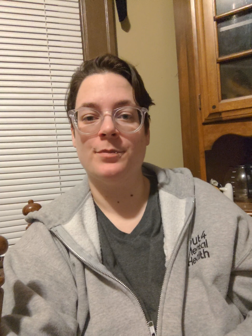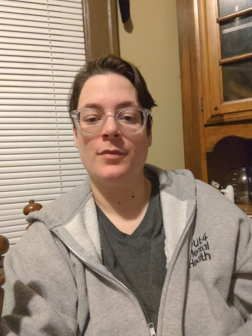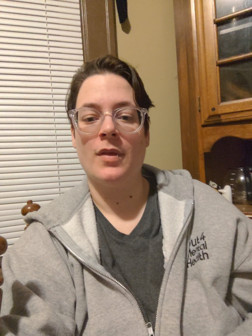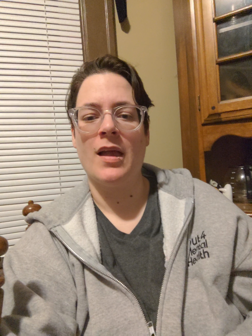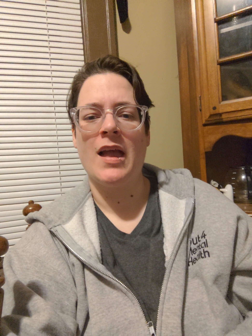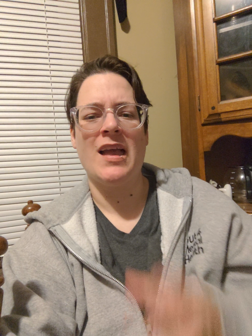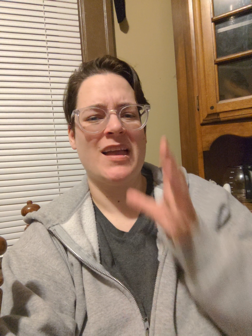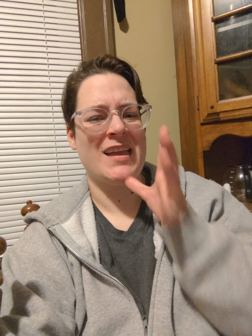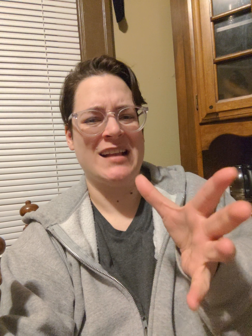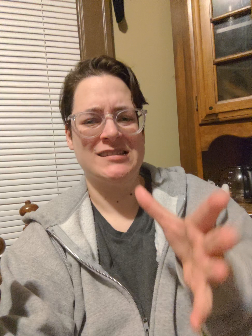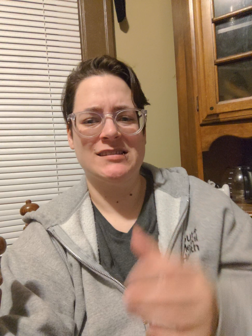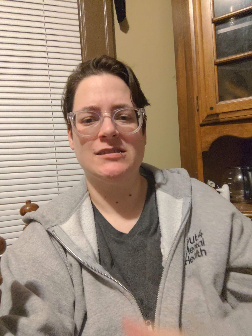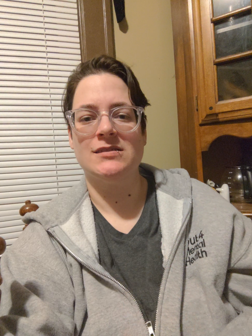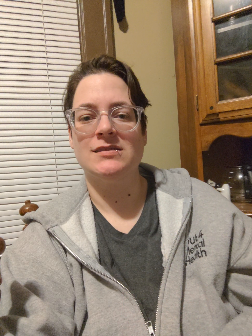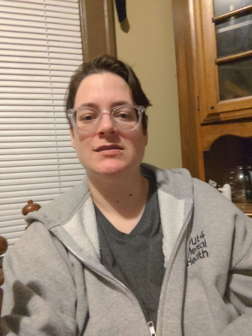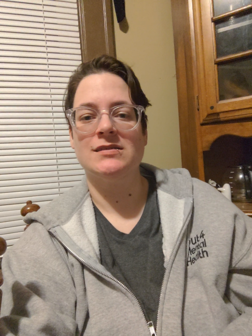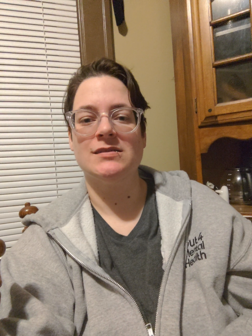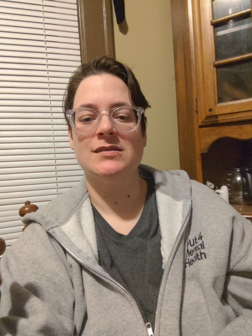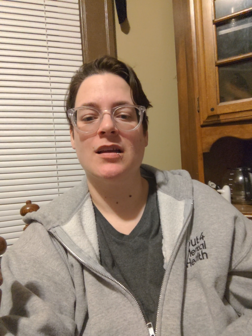hate